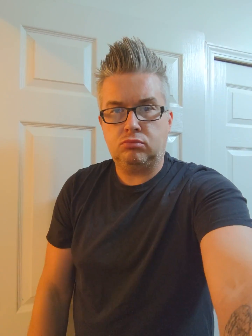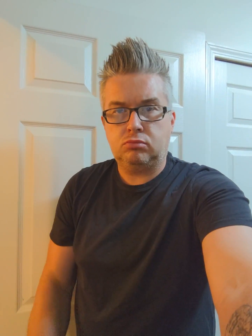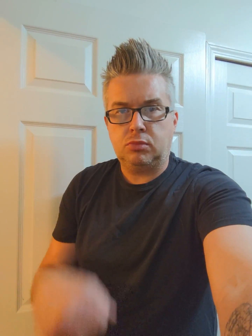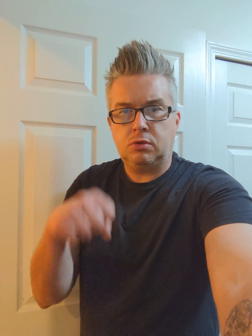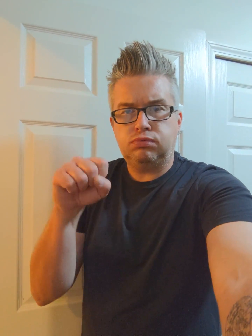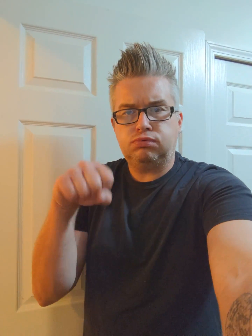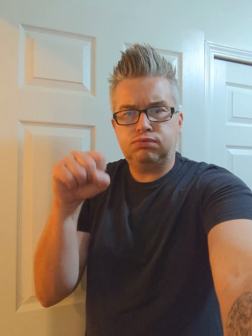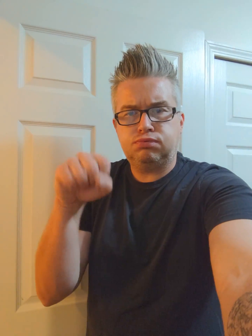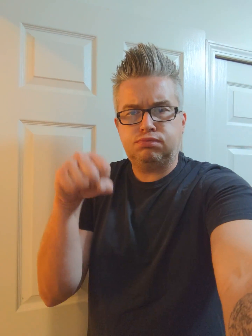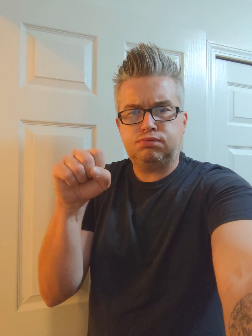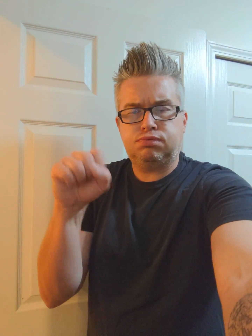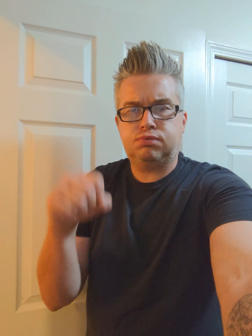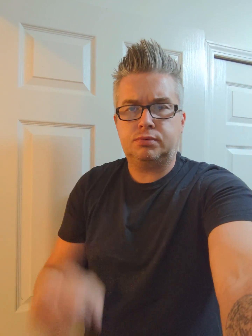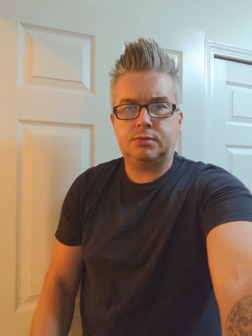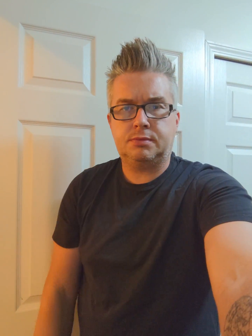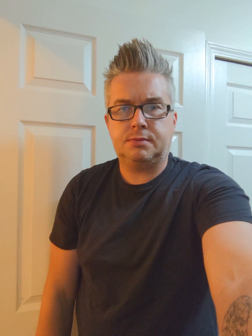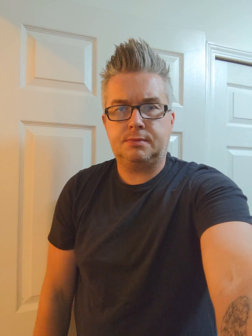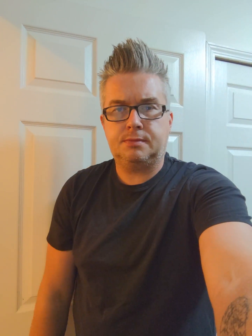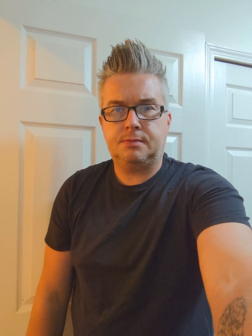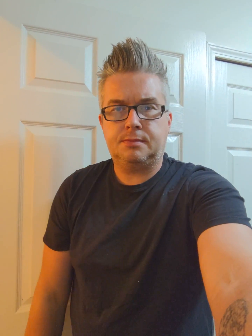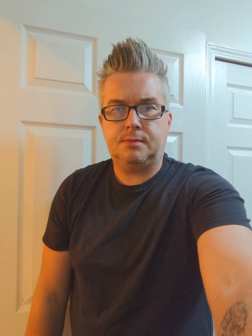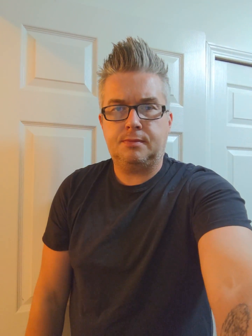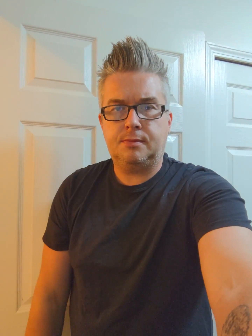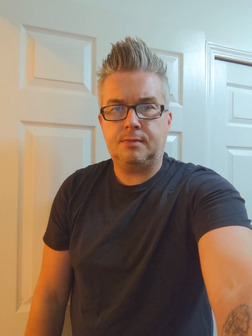motorcycle